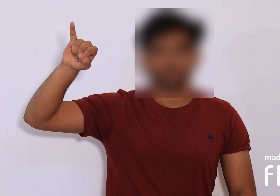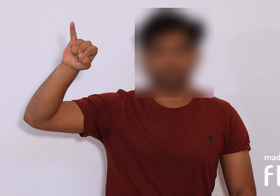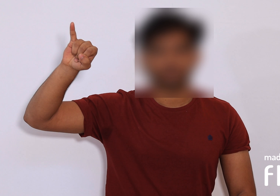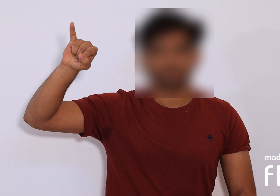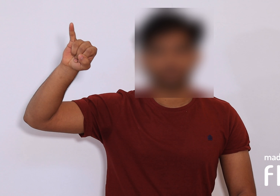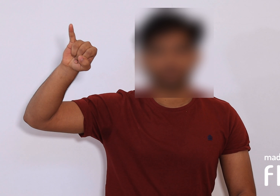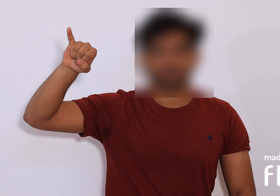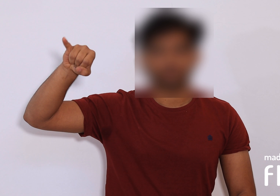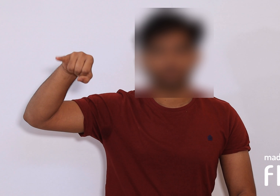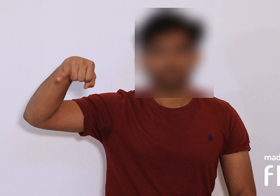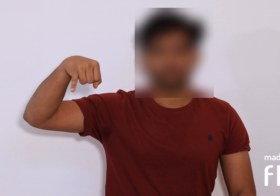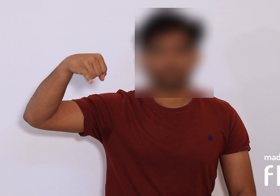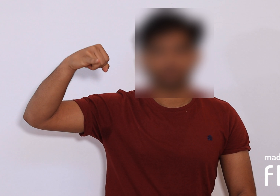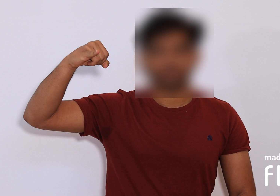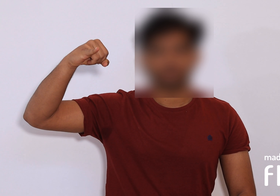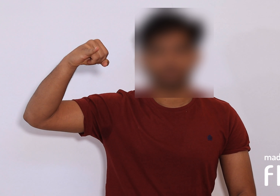ج